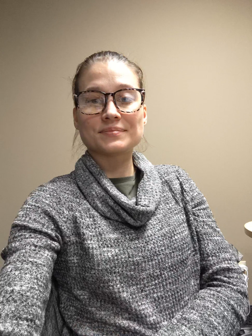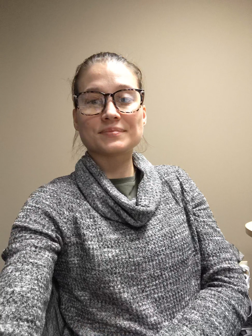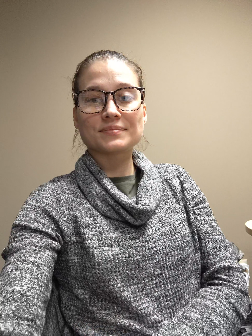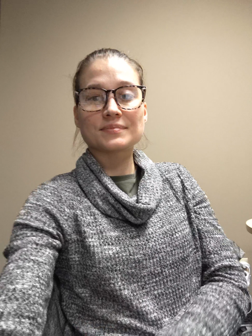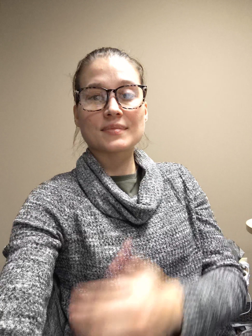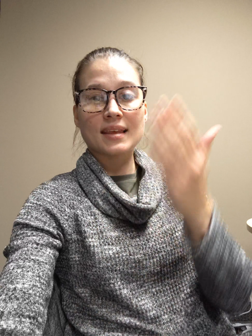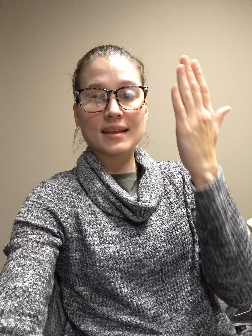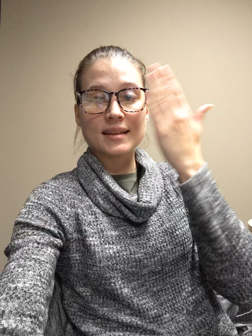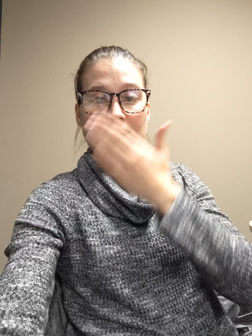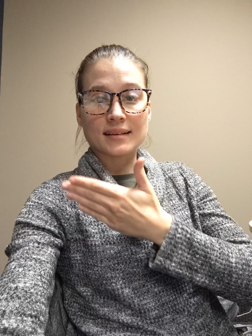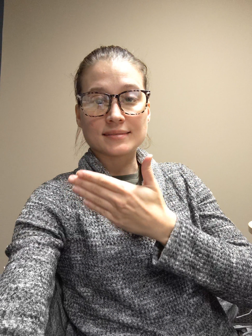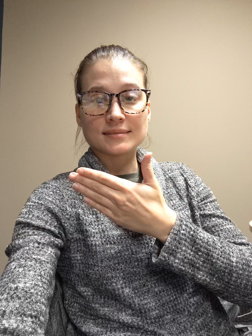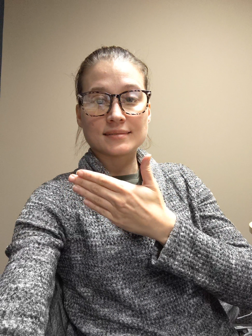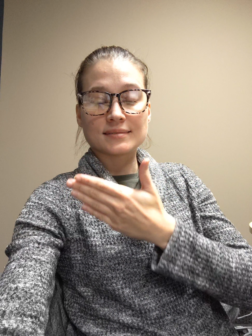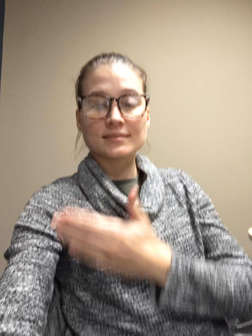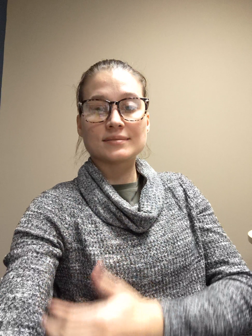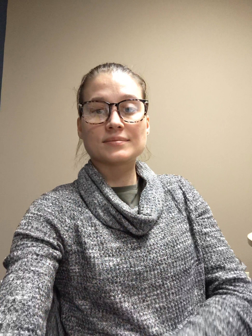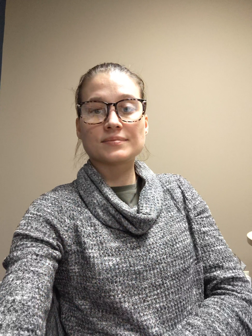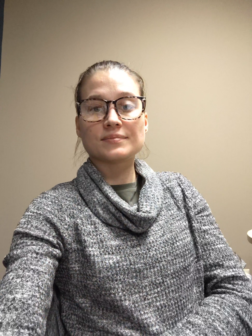night